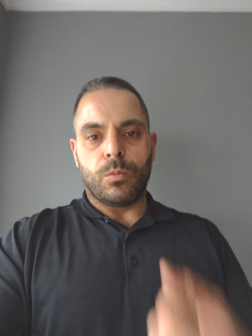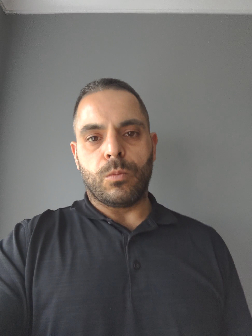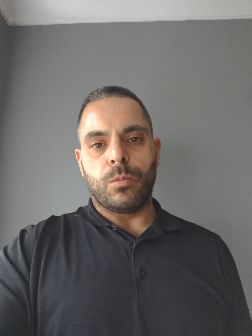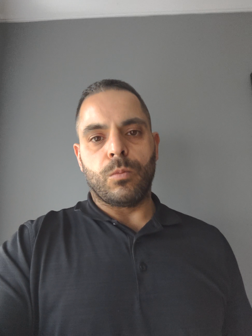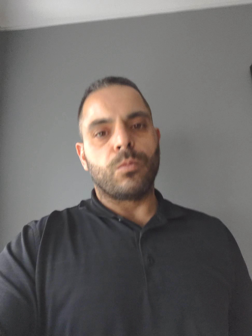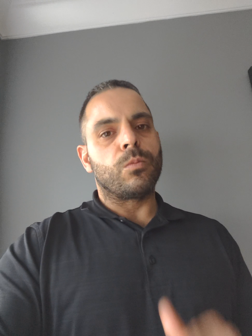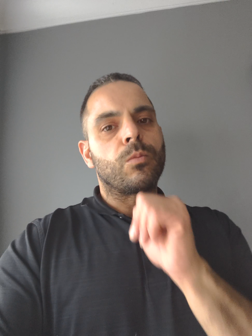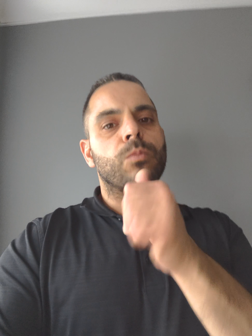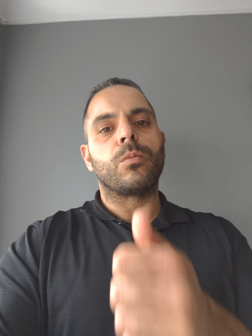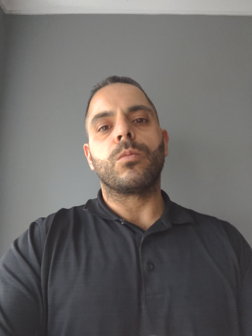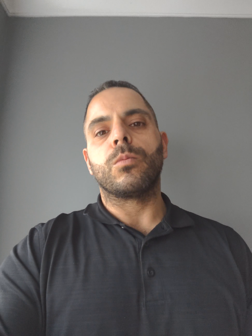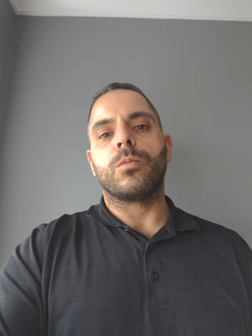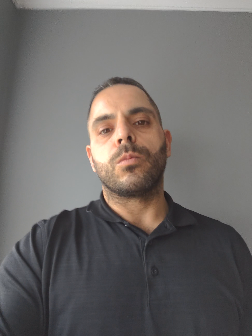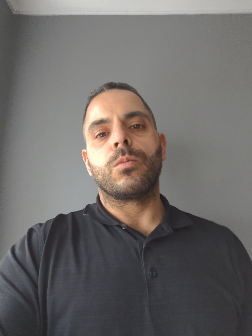not